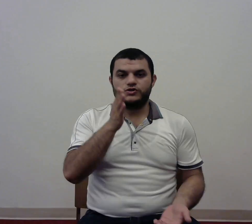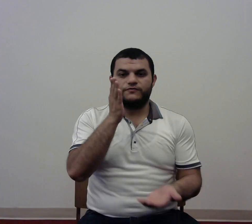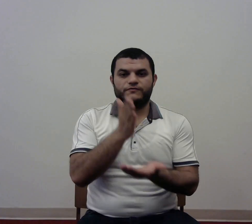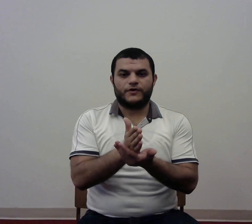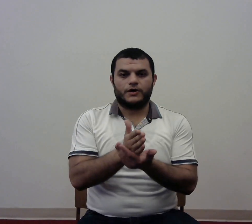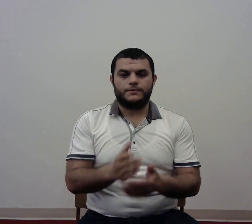var